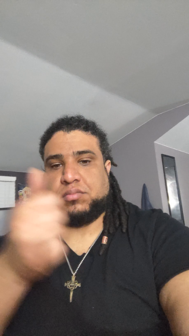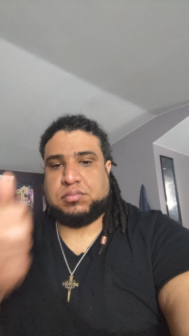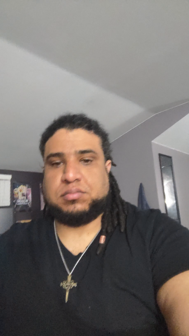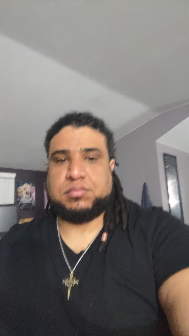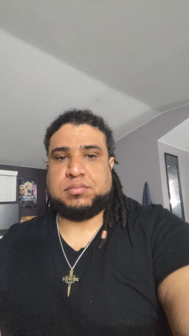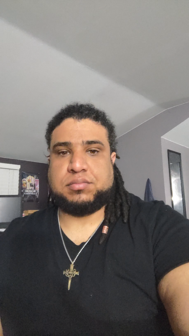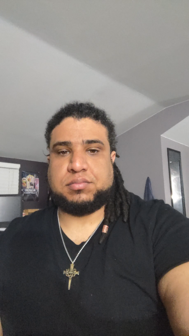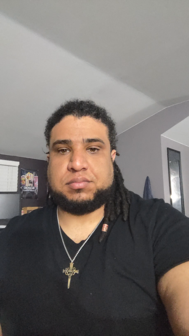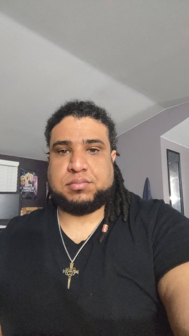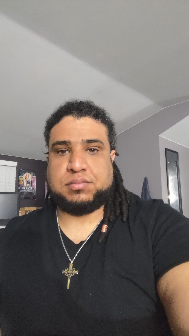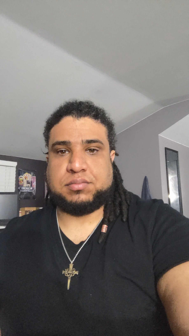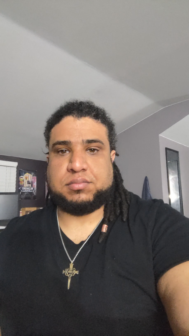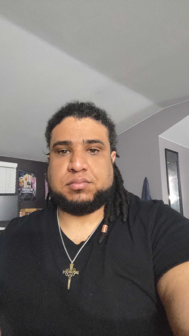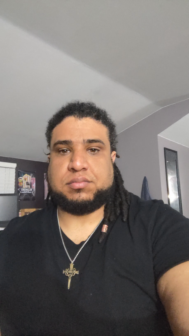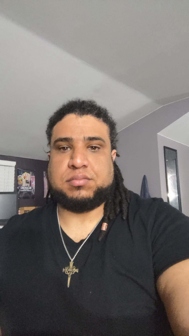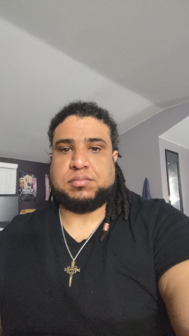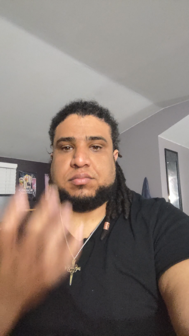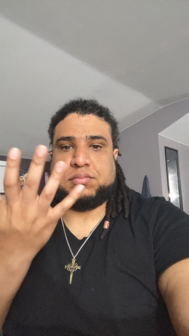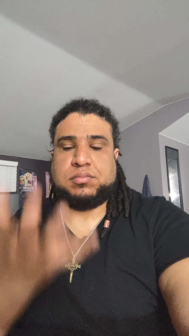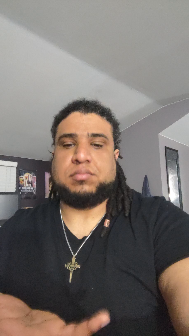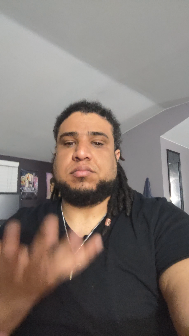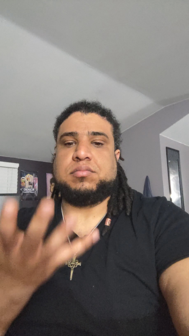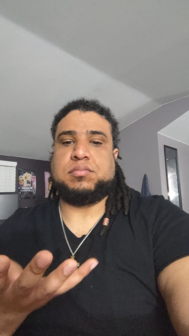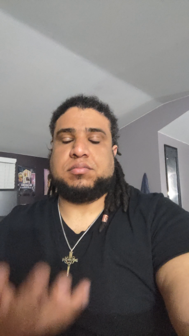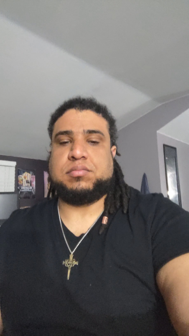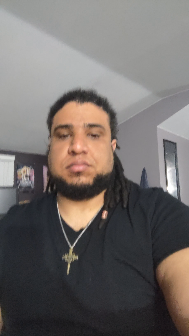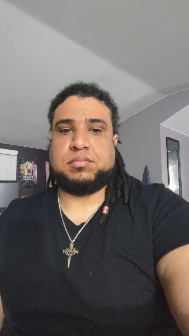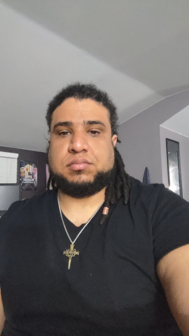heavy